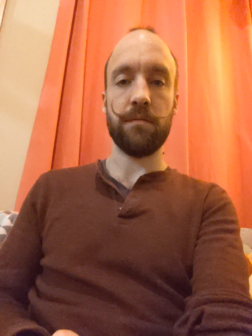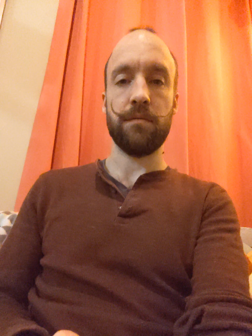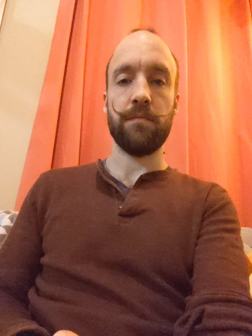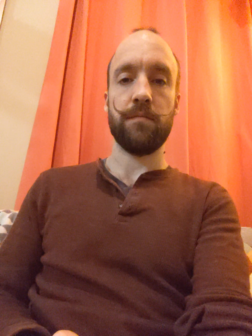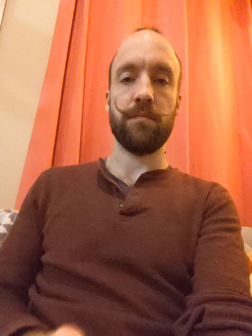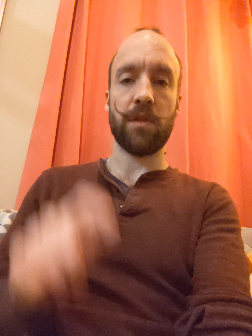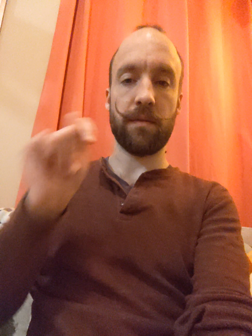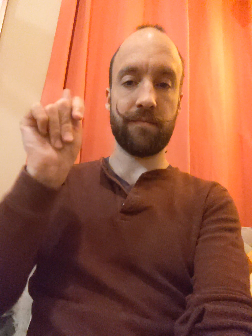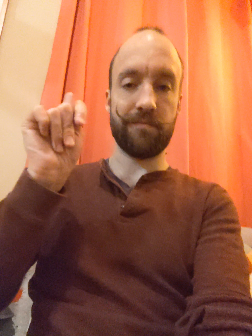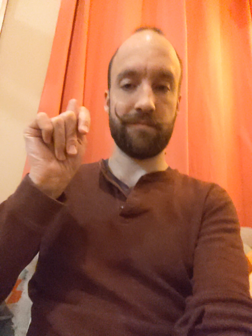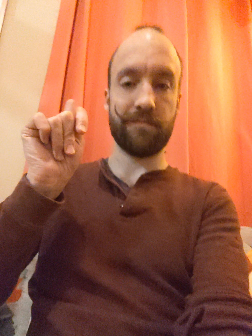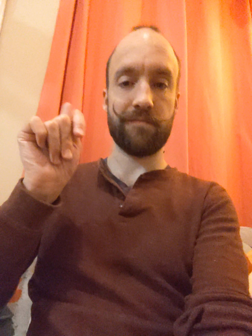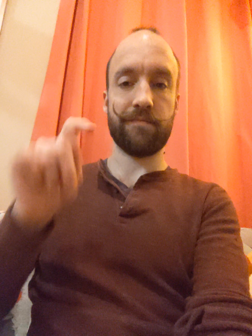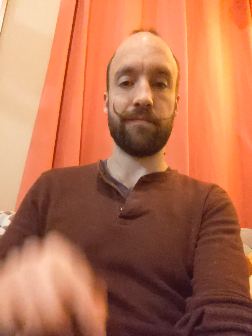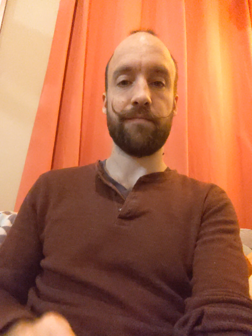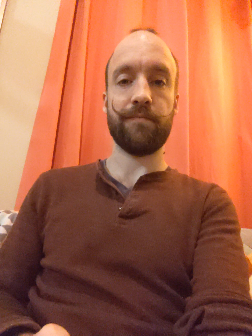potty